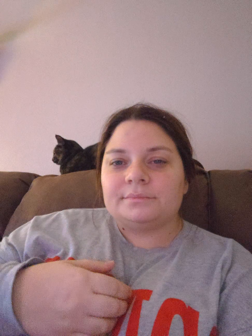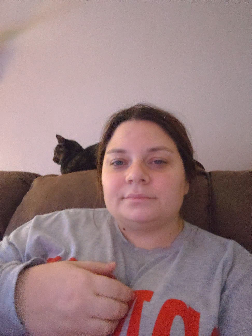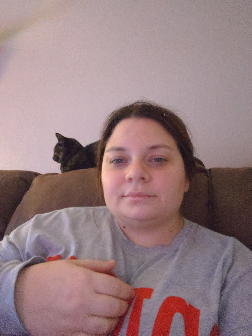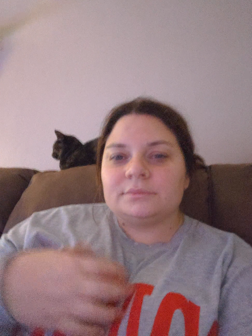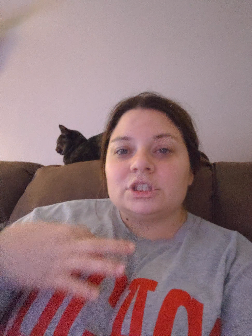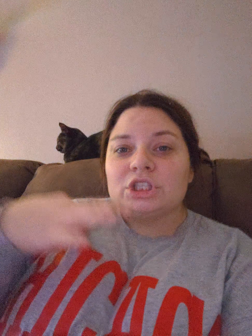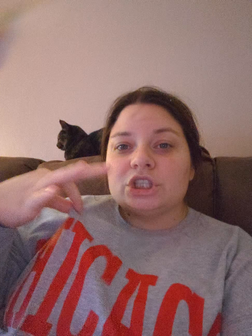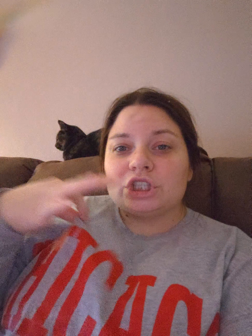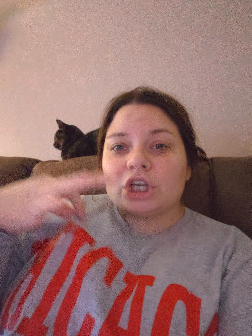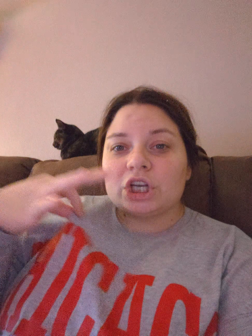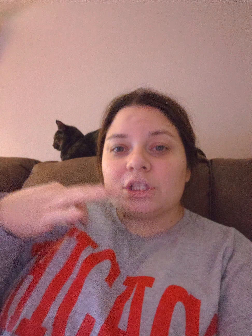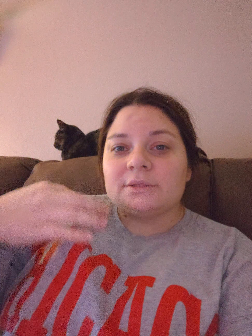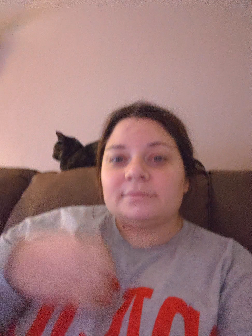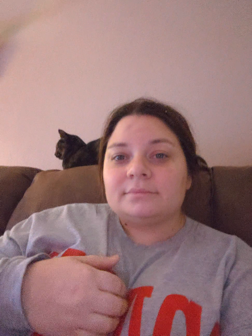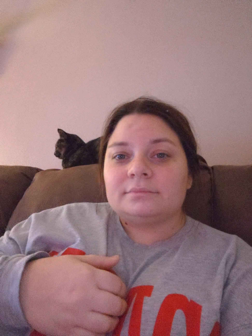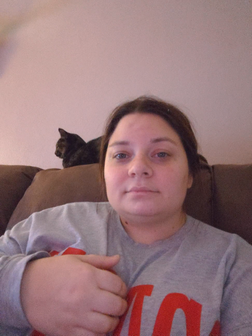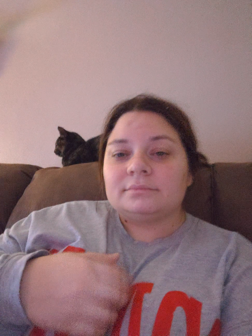shirt